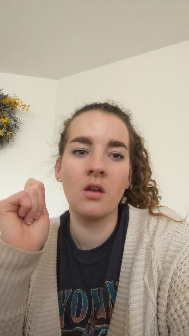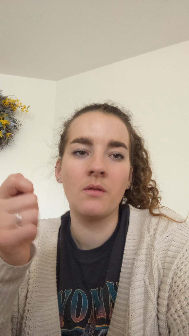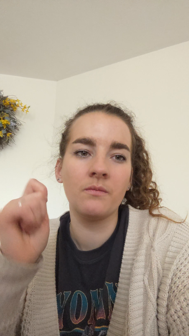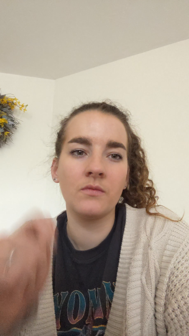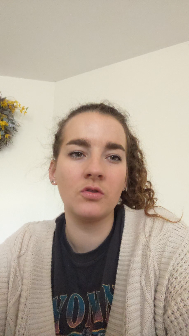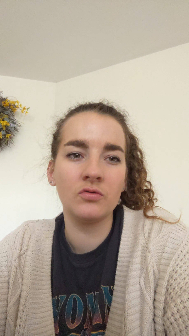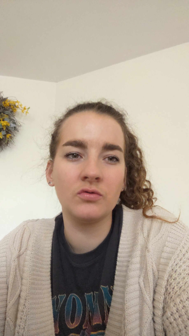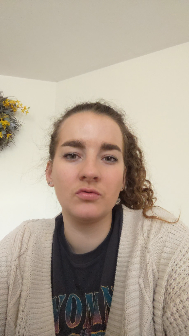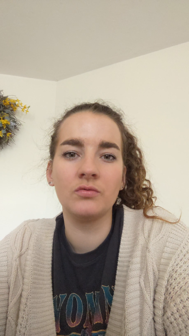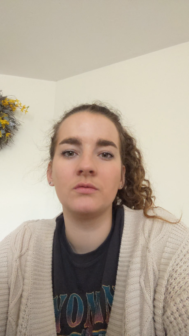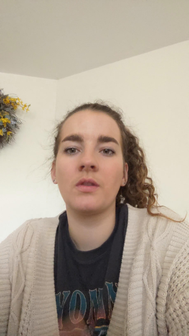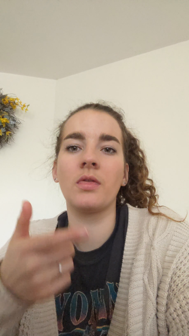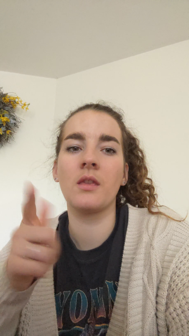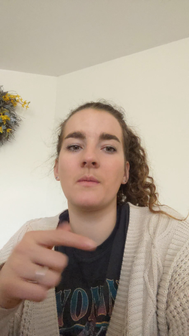let me